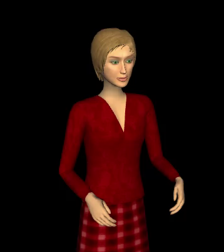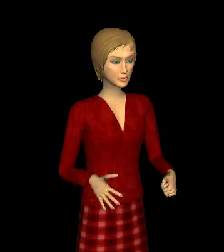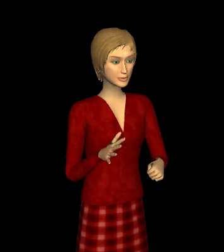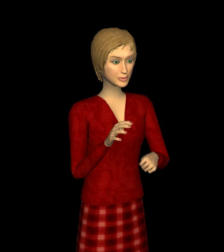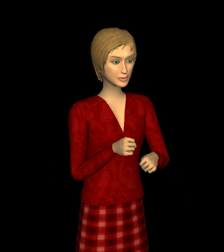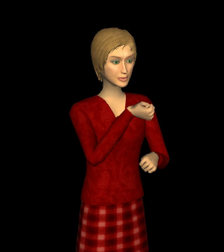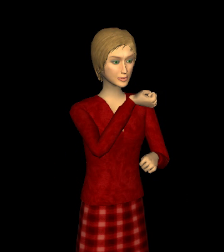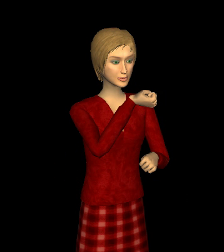يربح